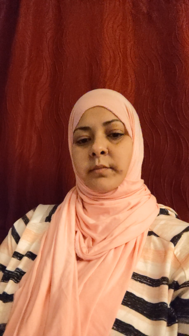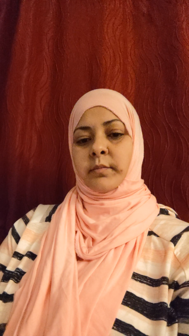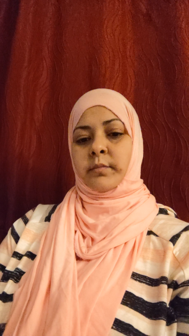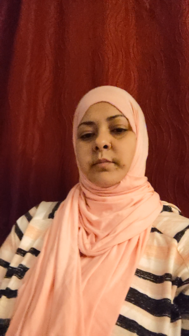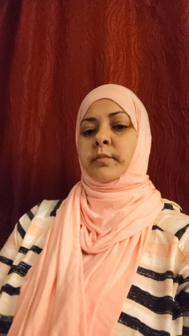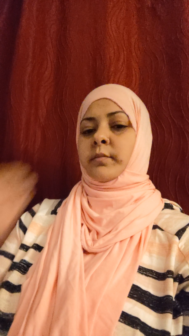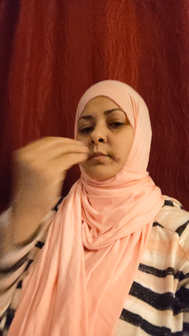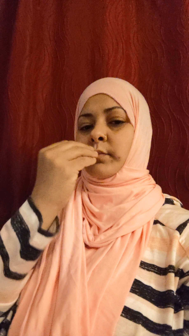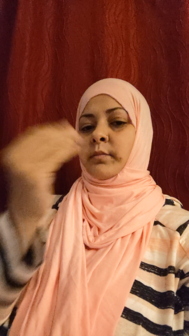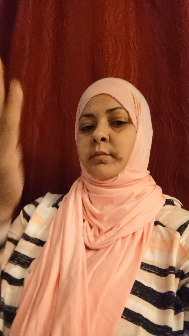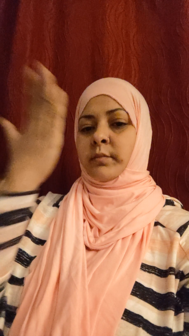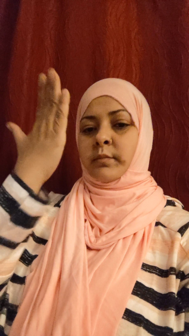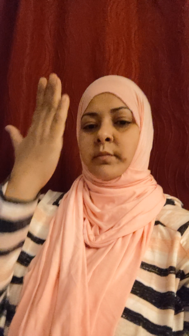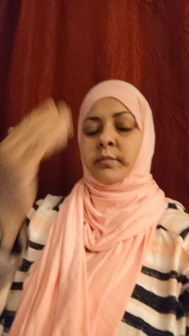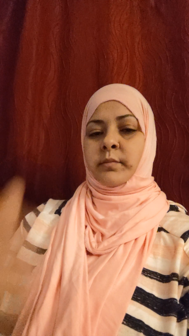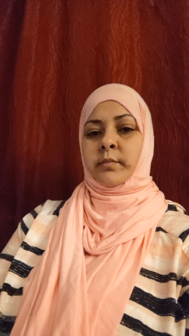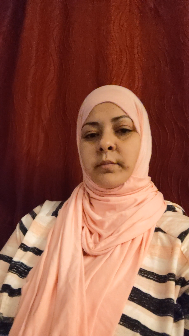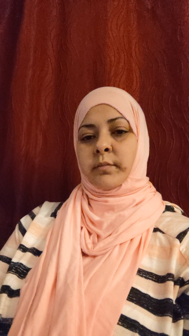breakfast